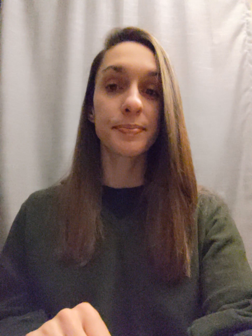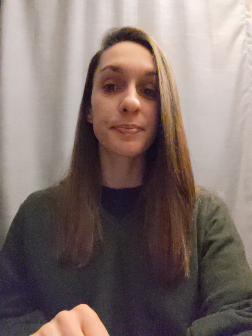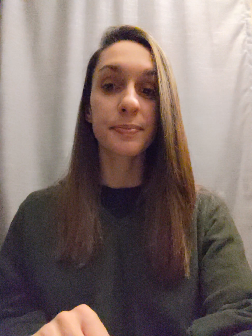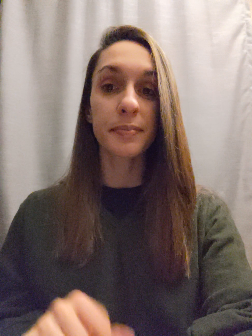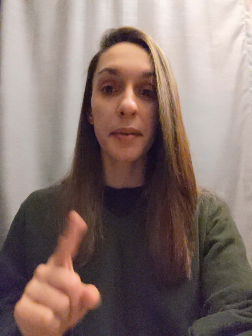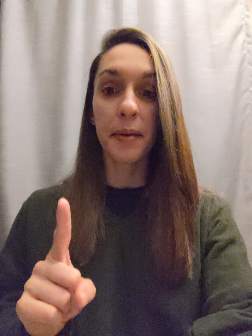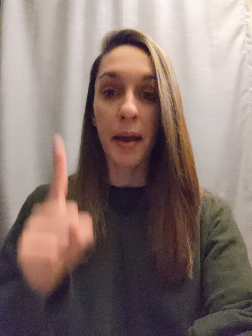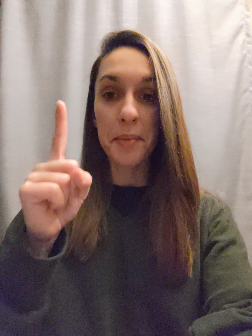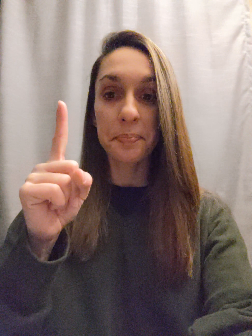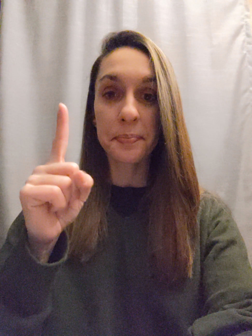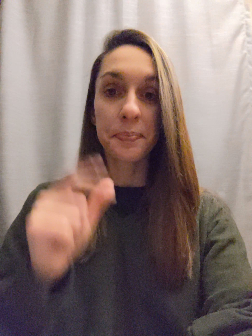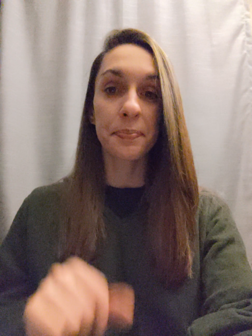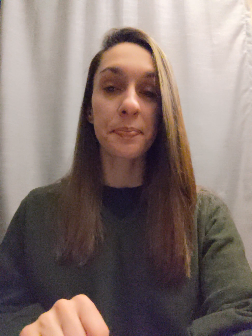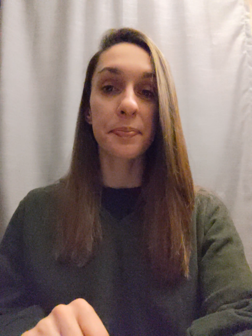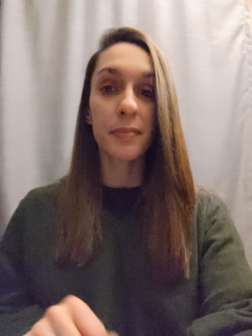up